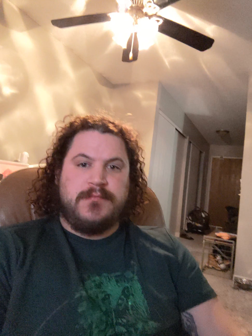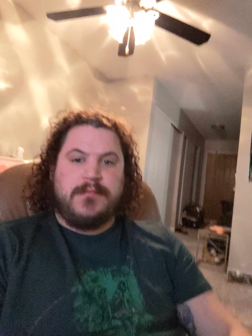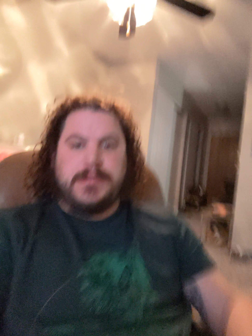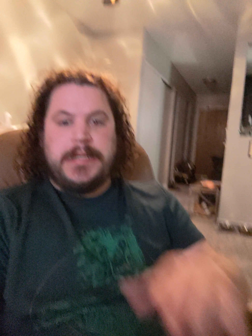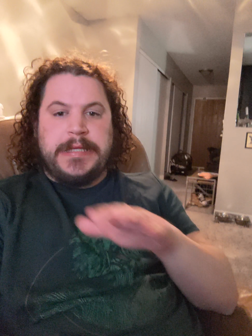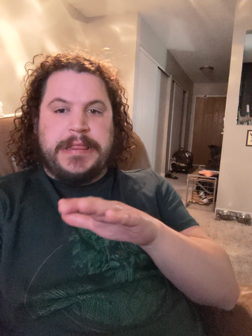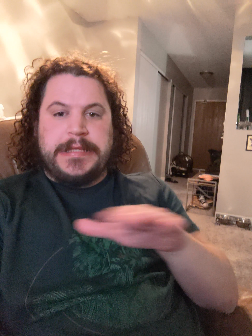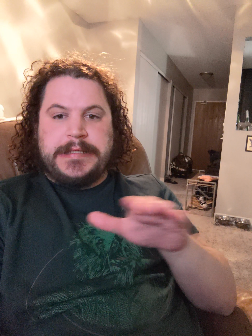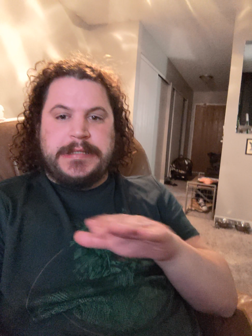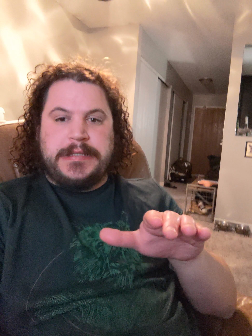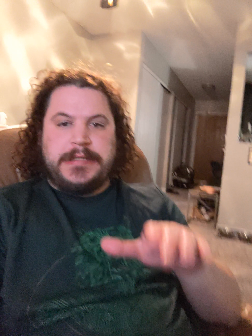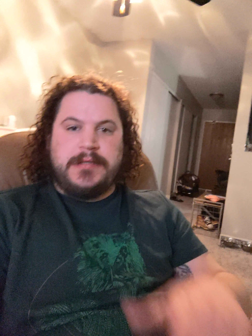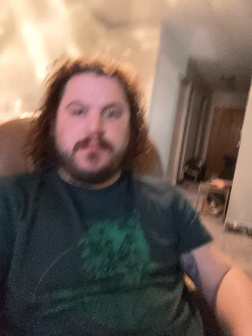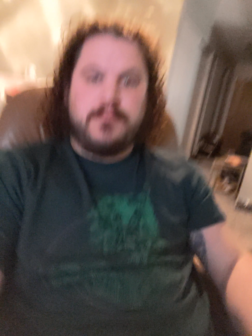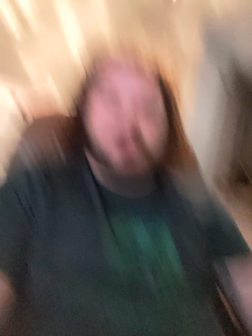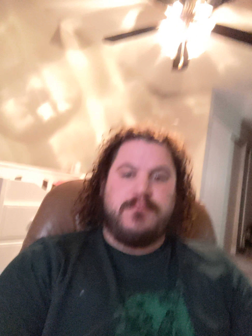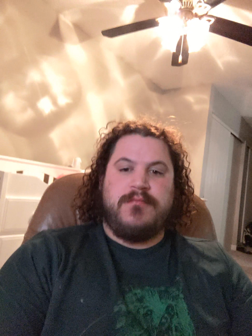clean